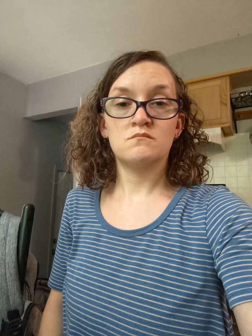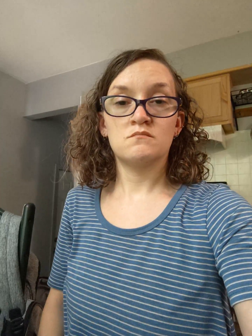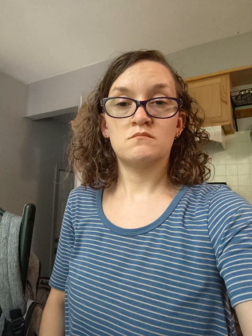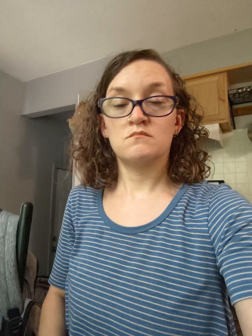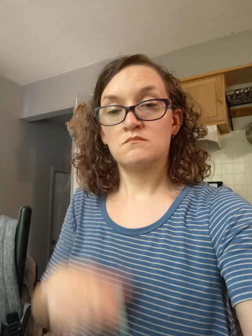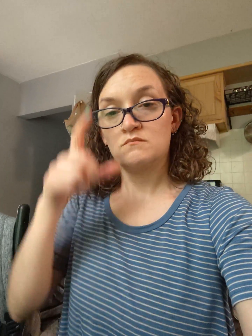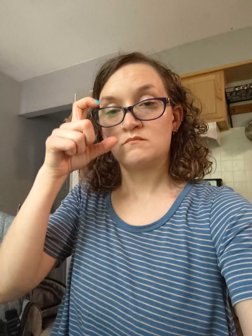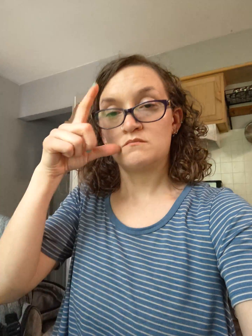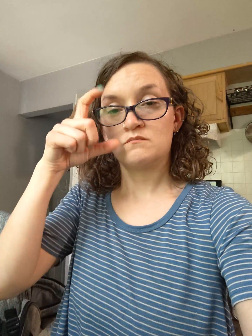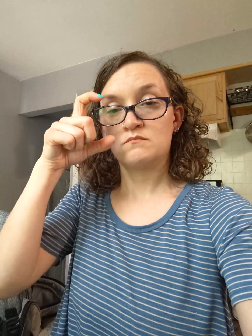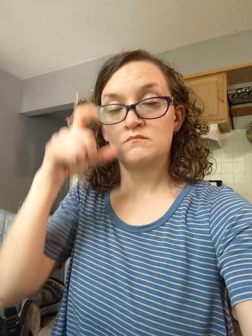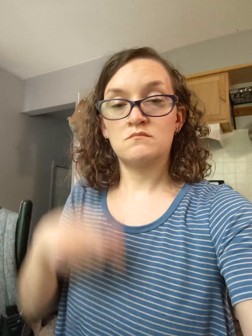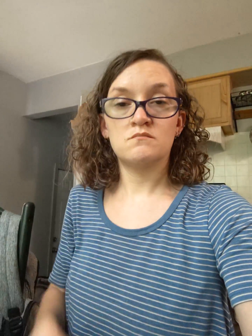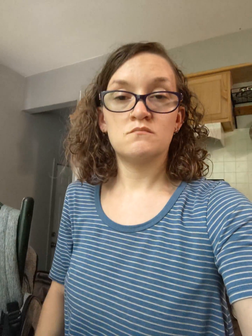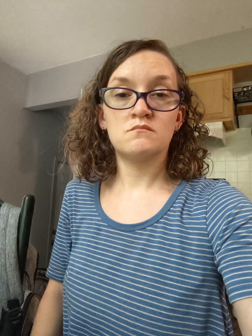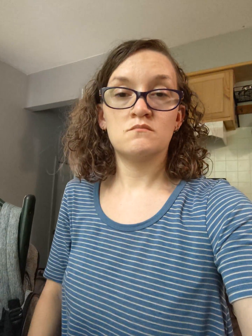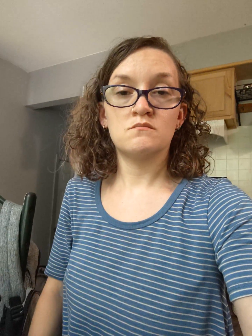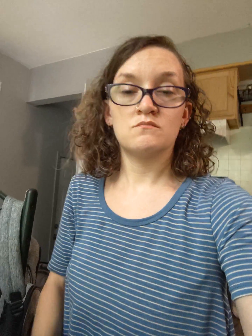camera